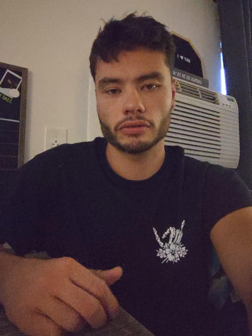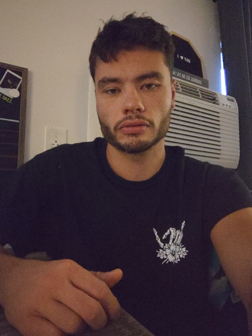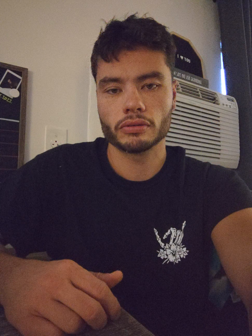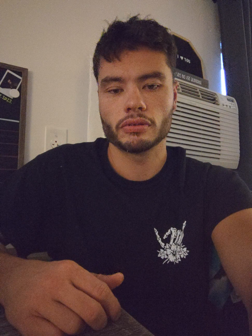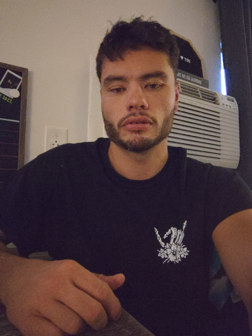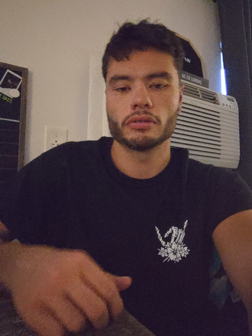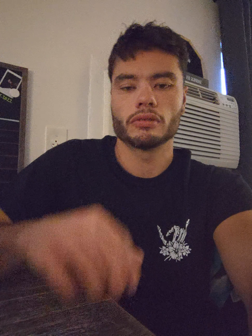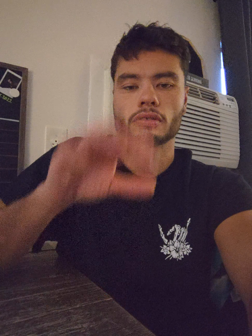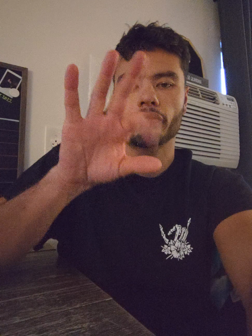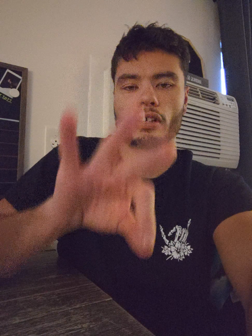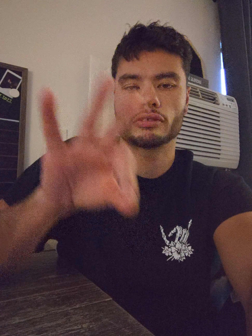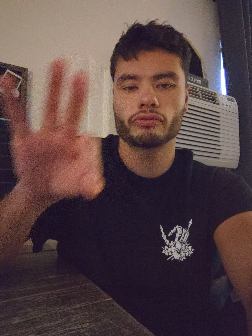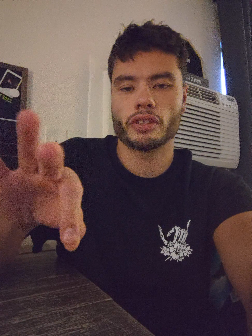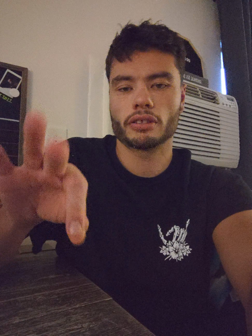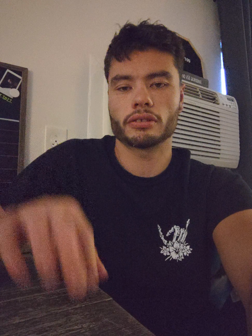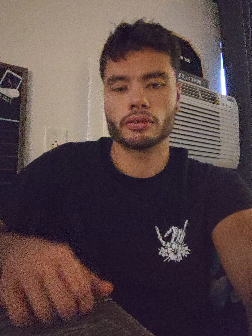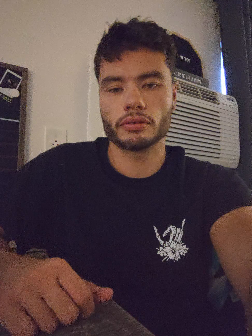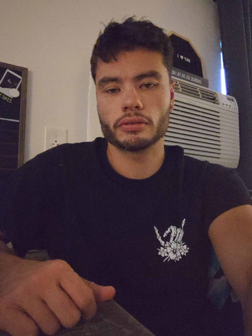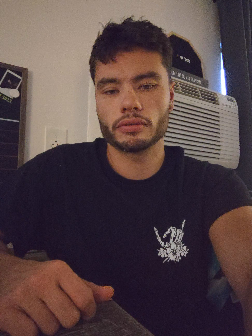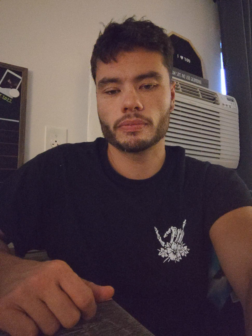french fries